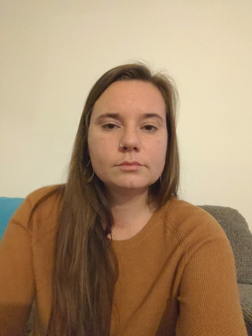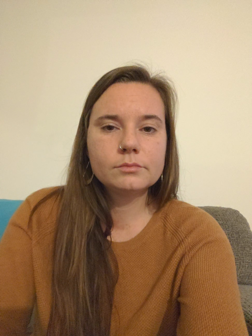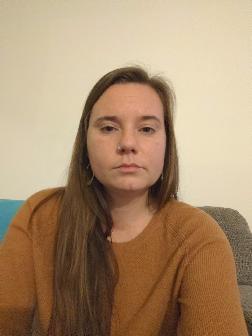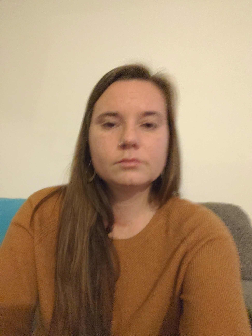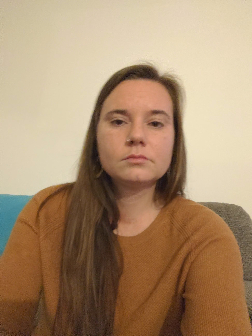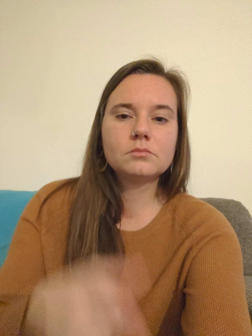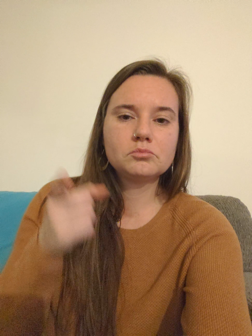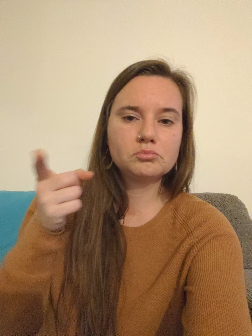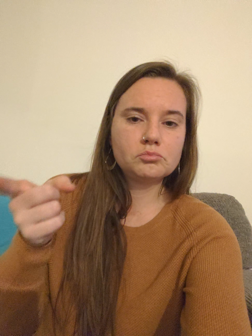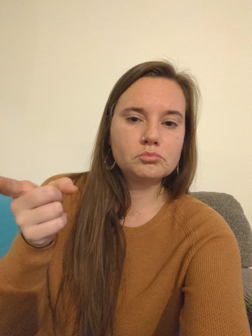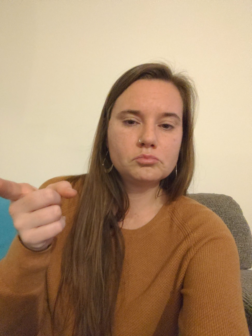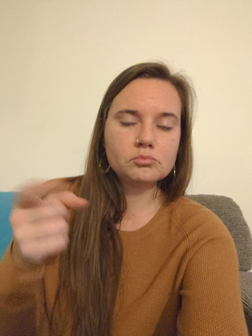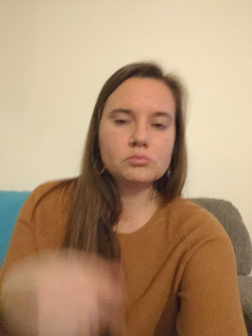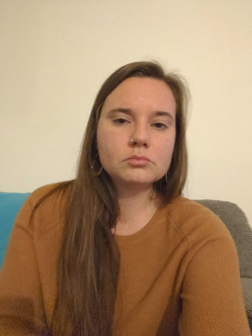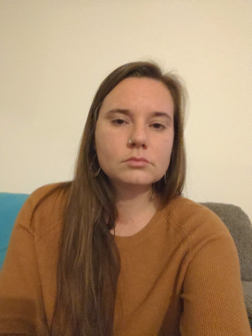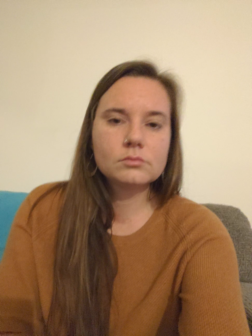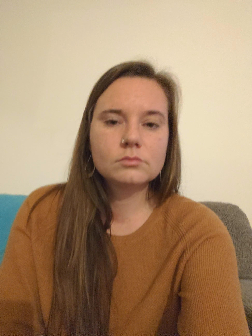he/she/it